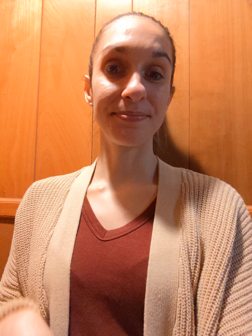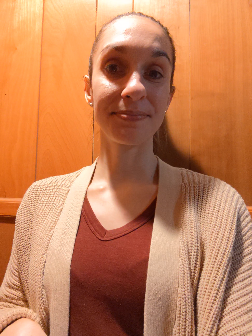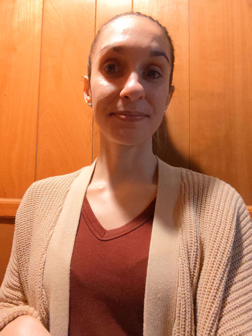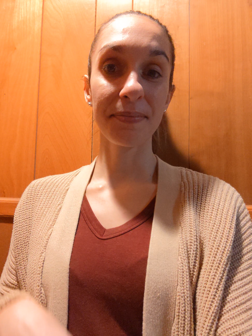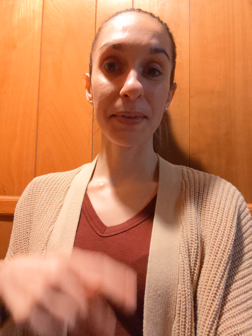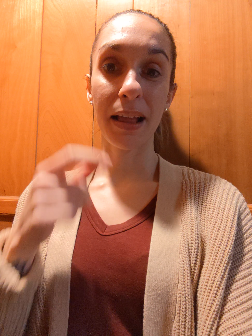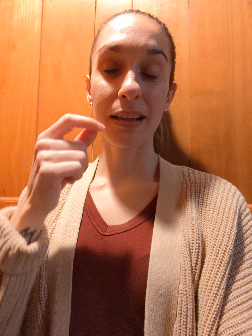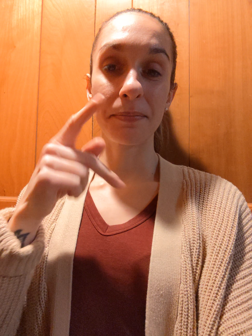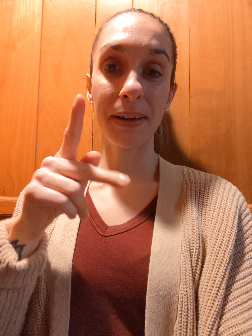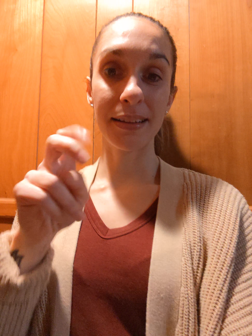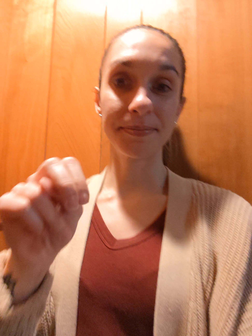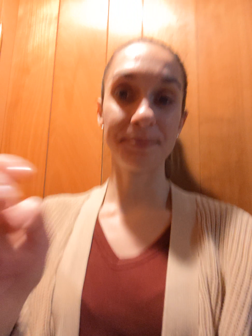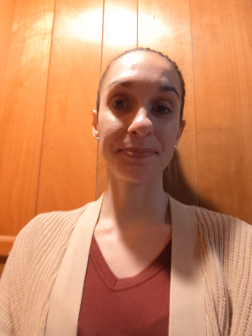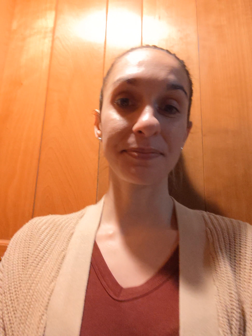pen